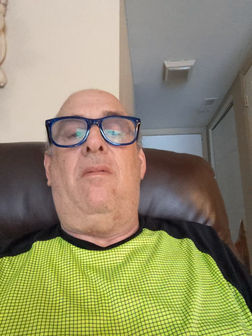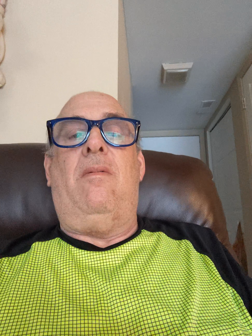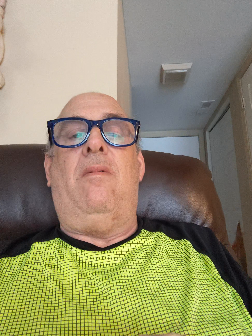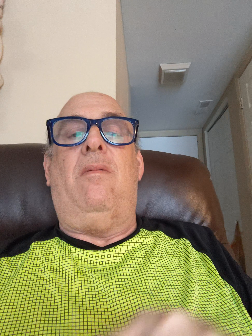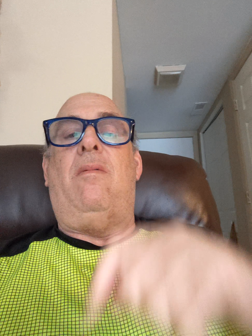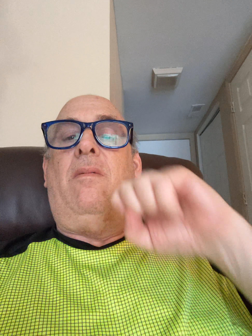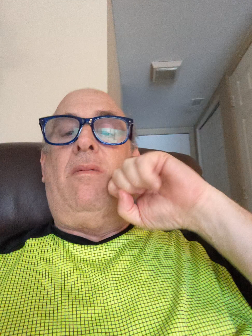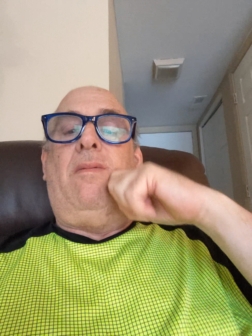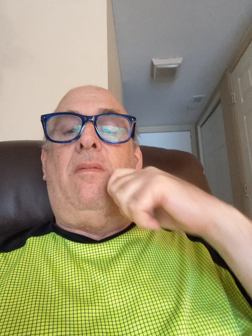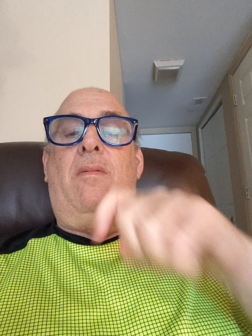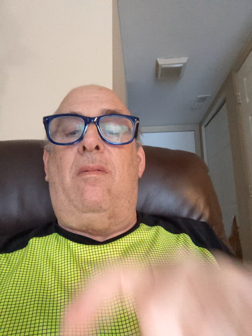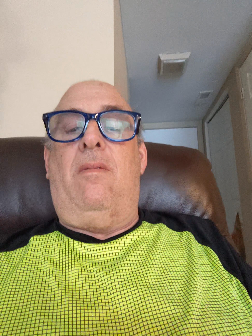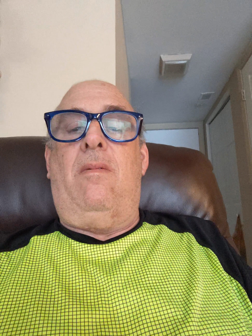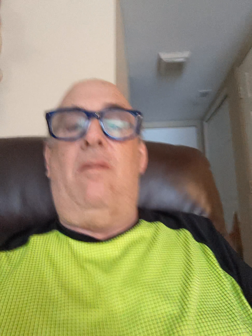apple